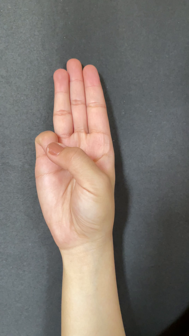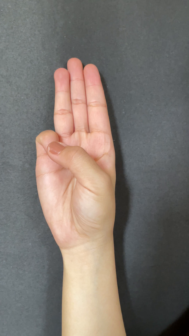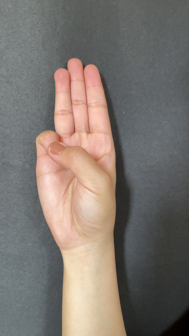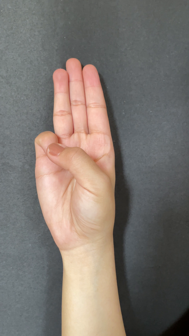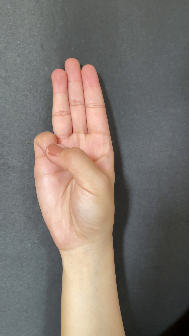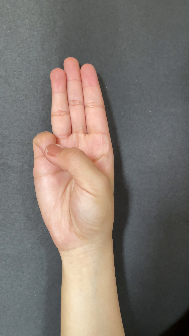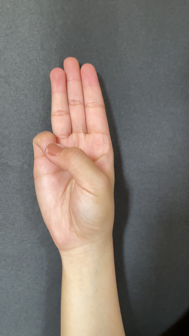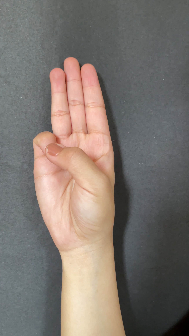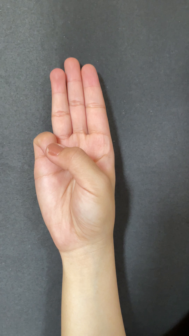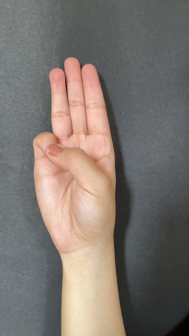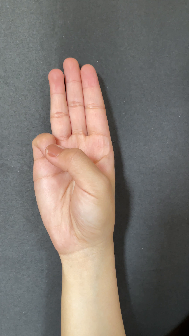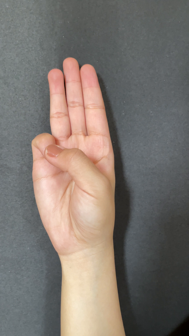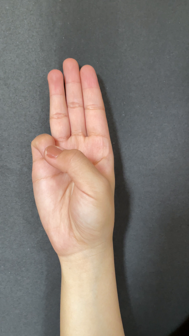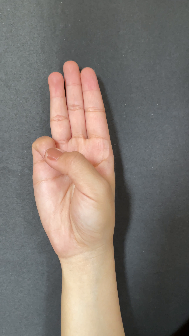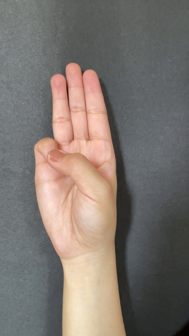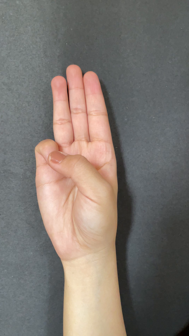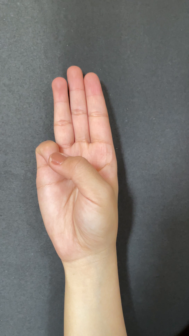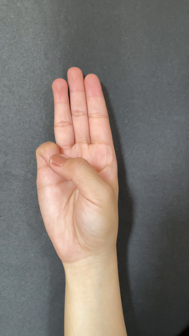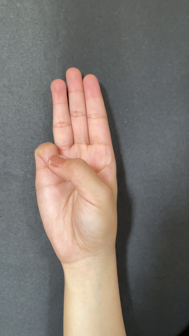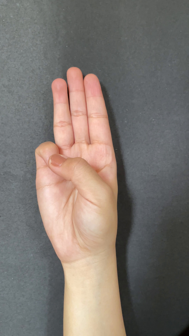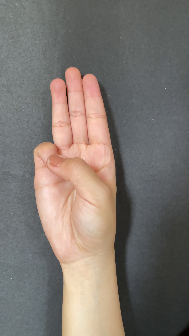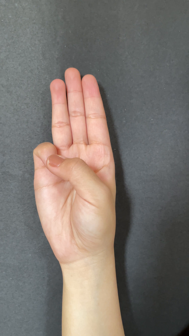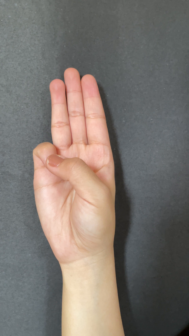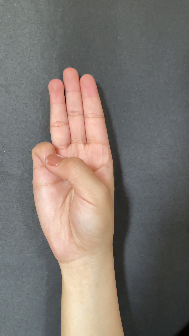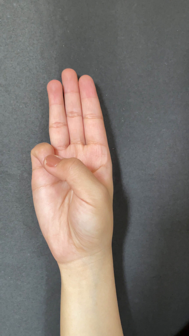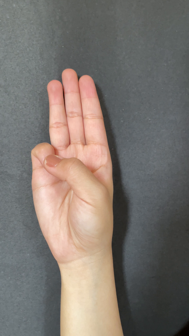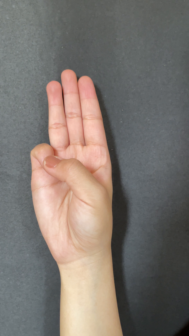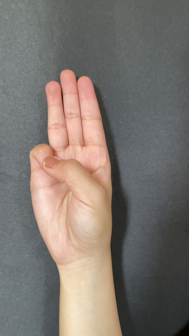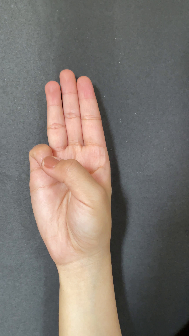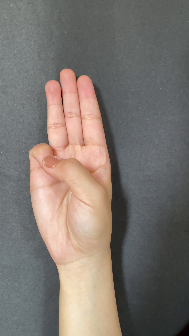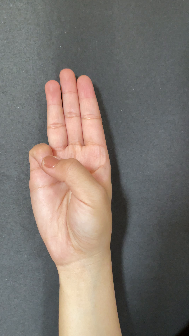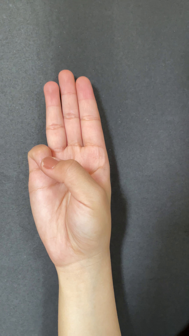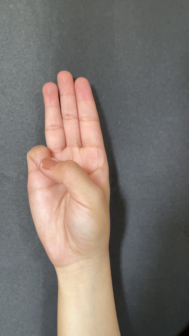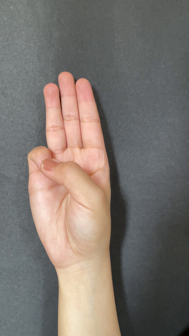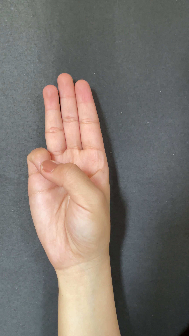म